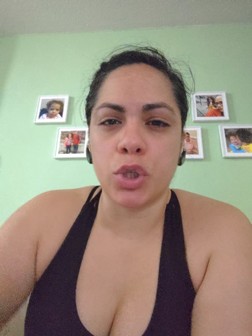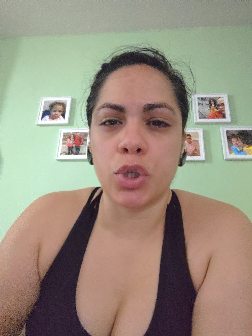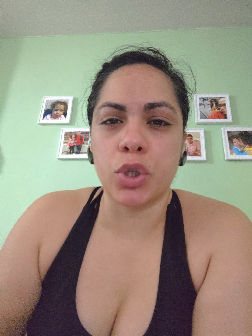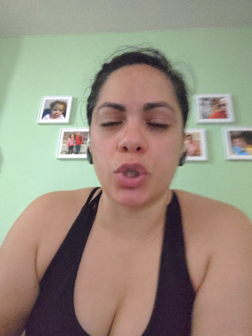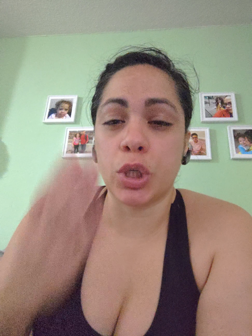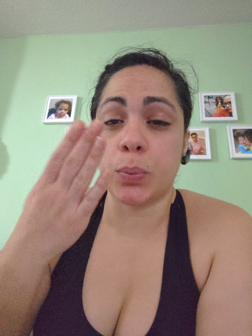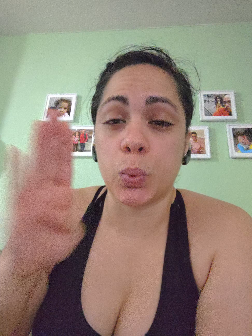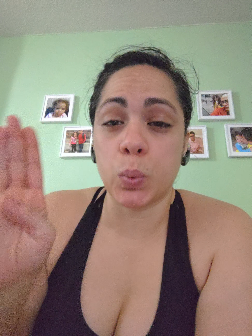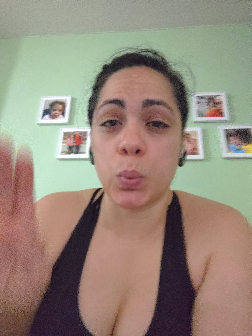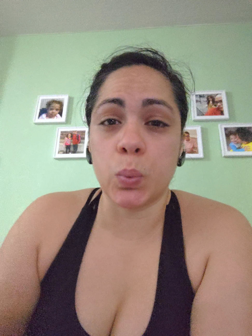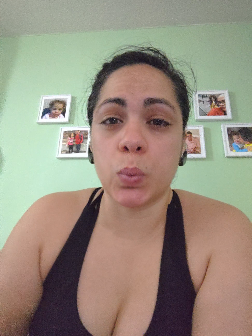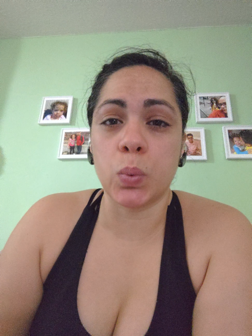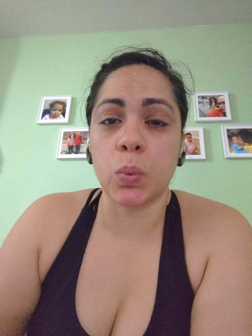blue